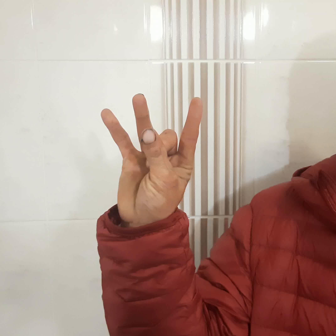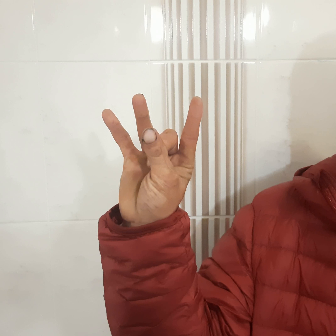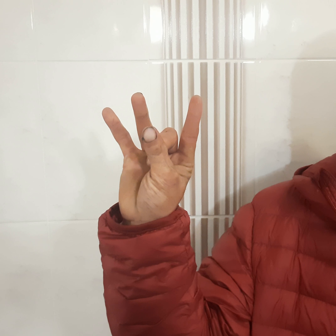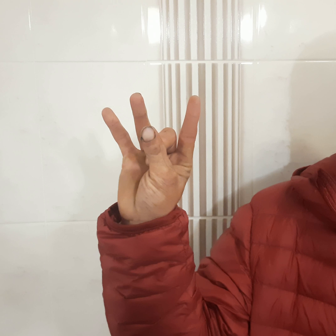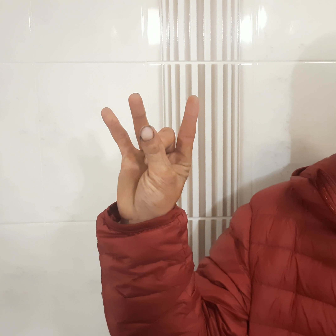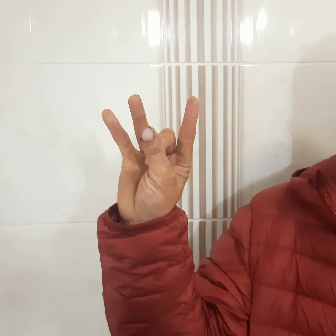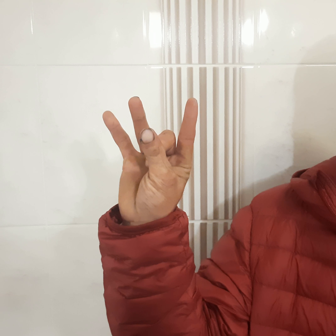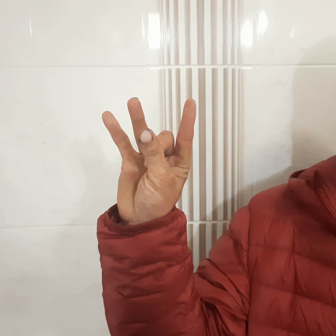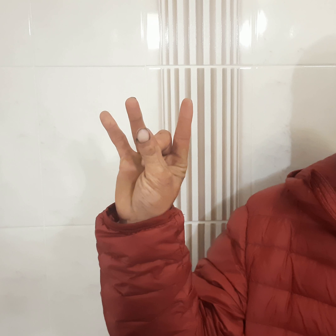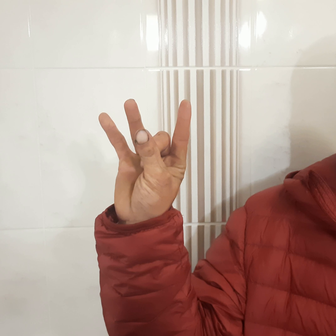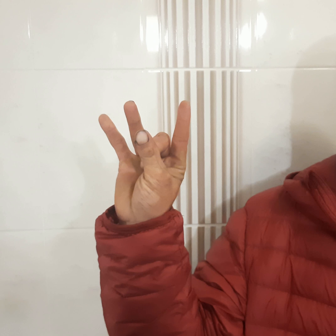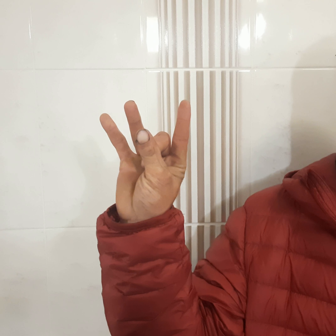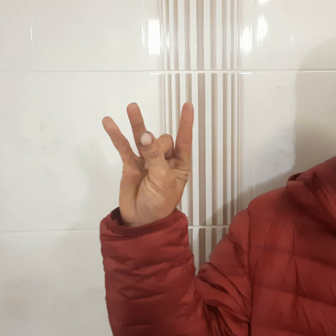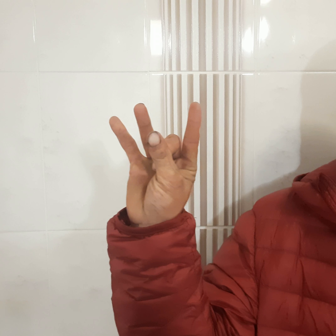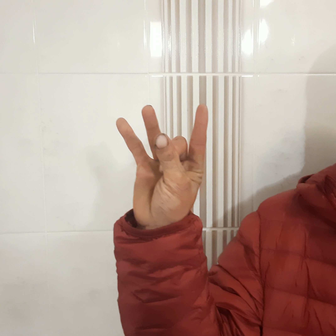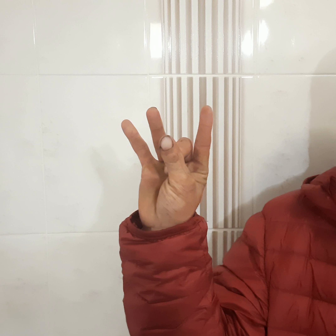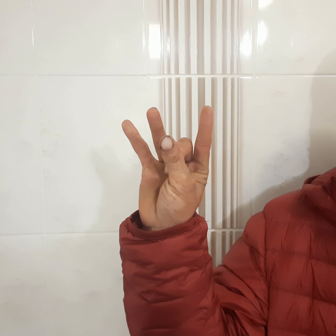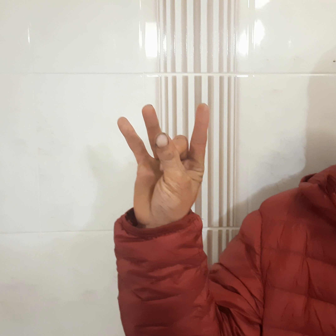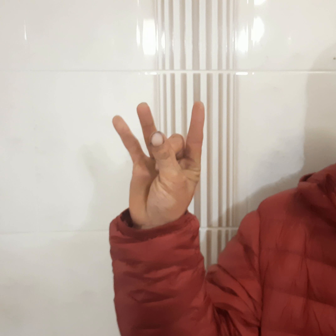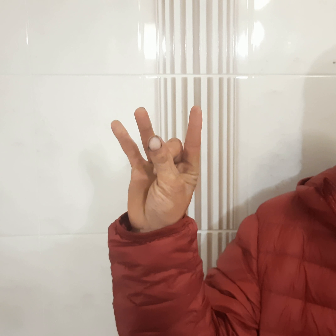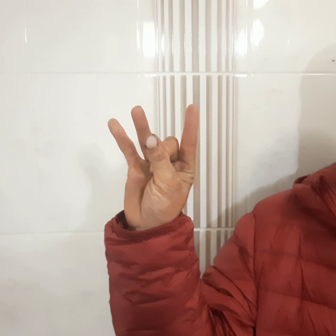Р